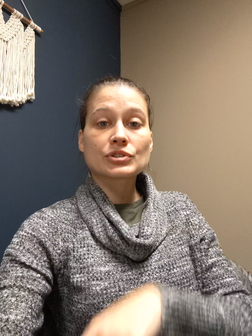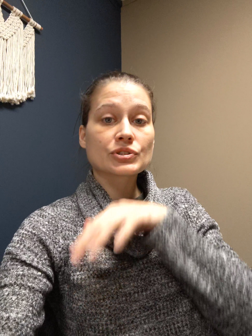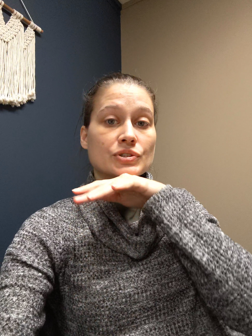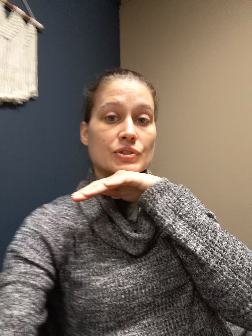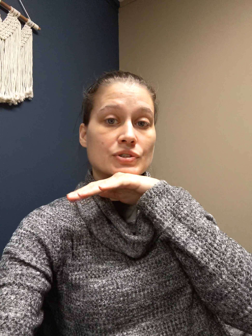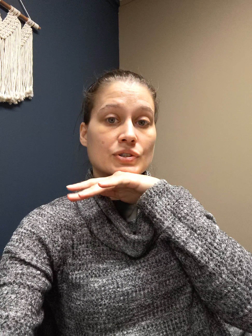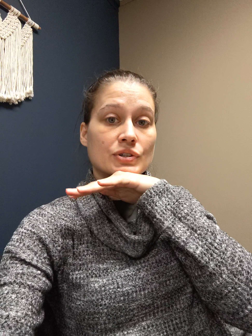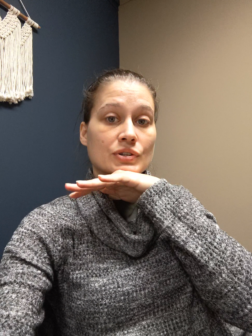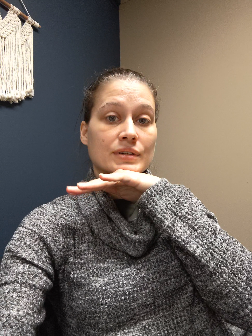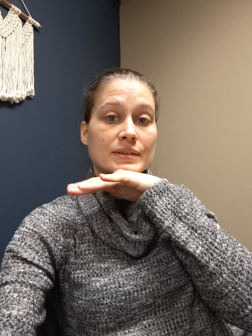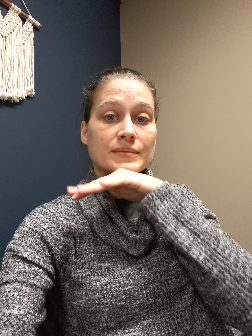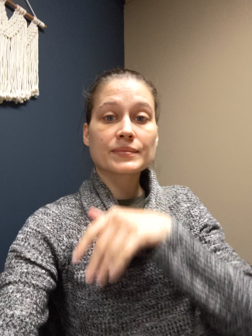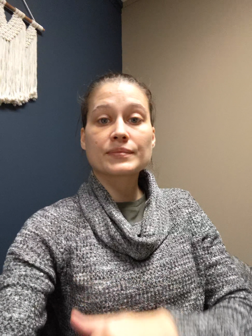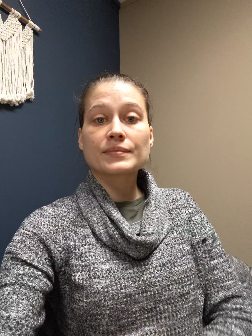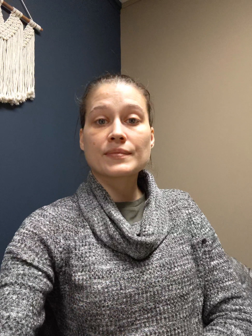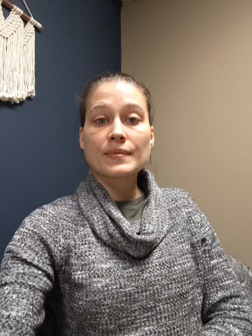dirty